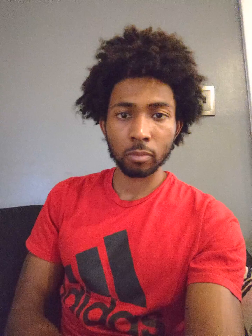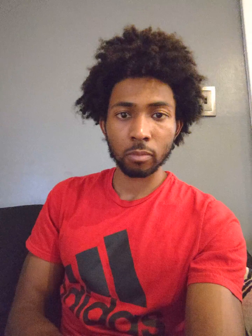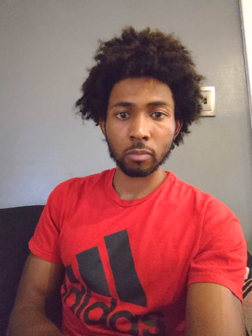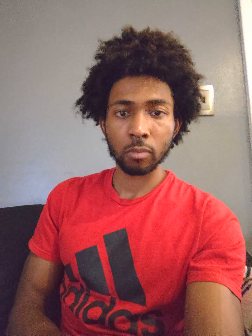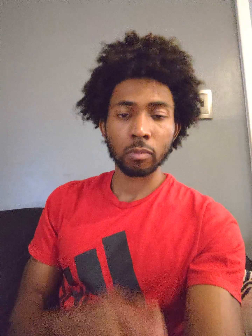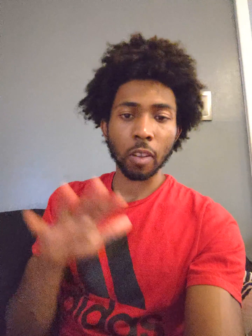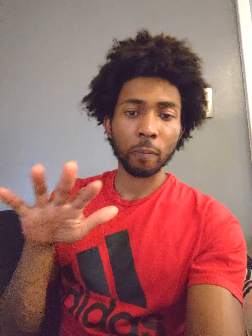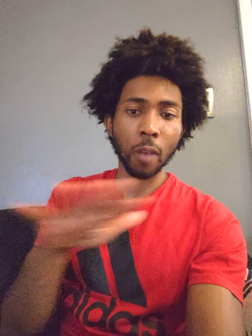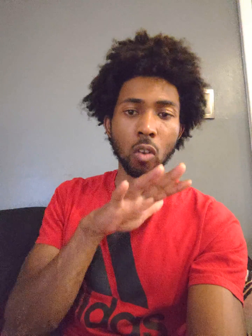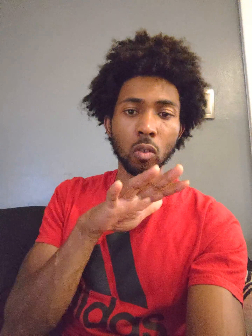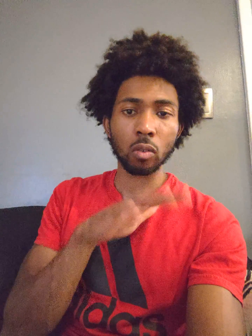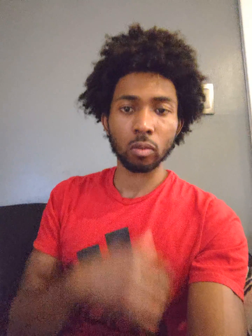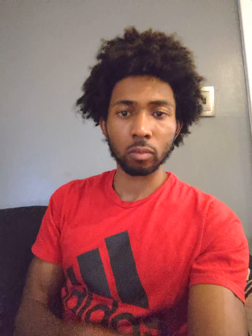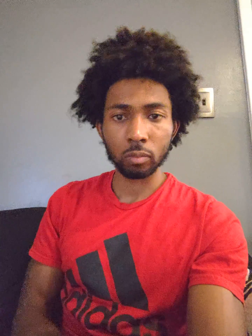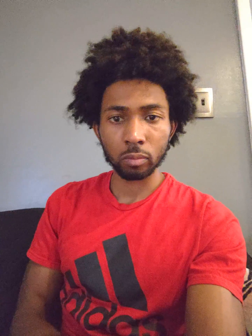full